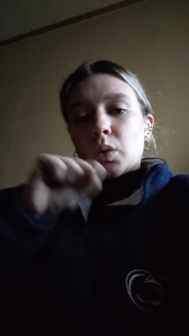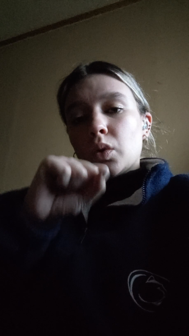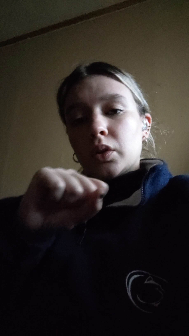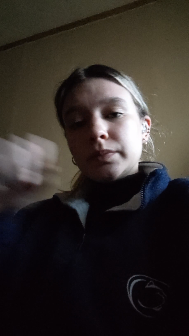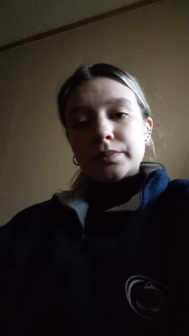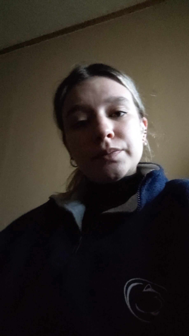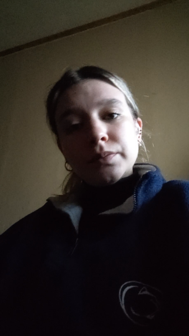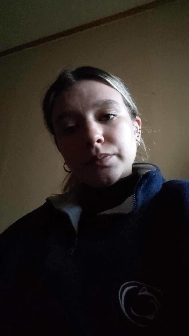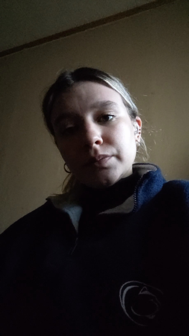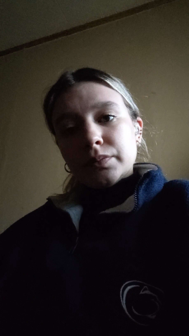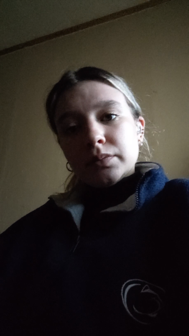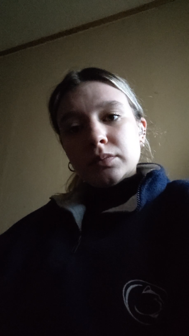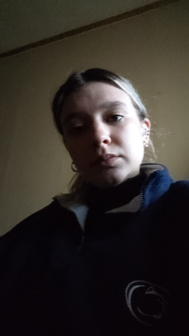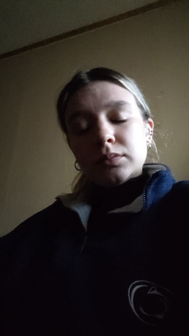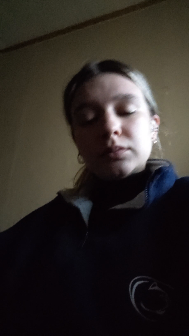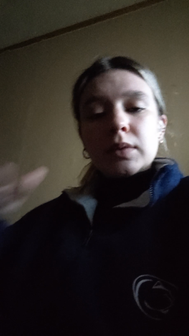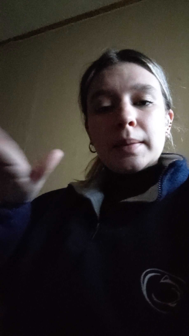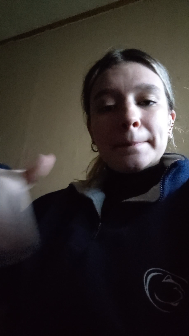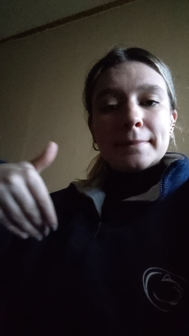pants